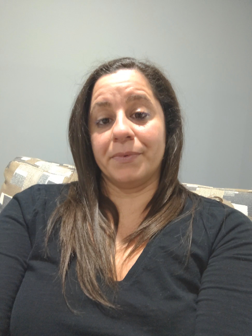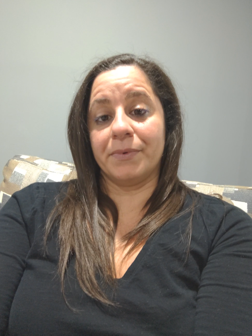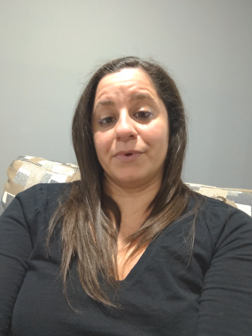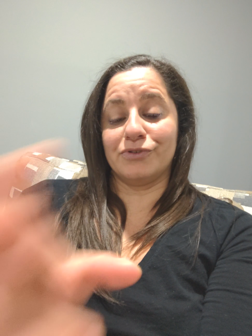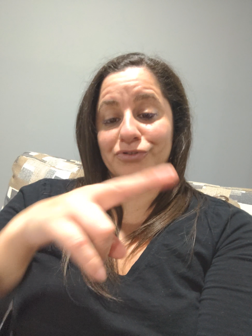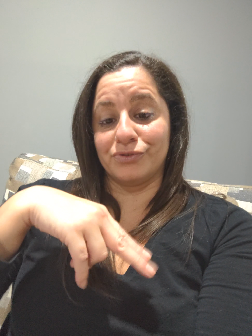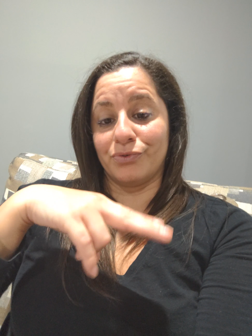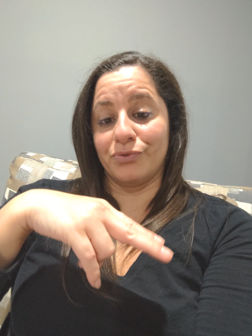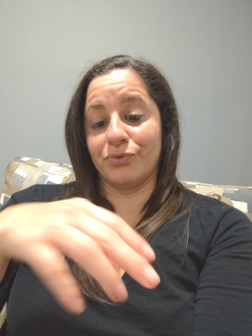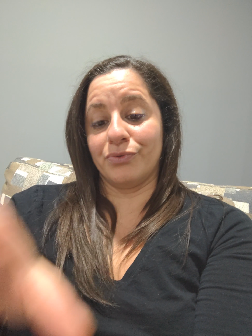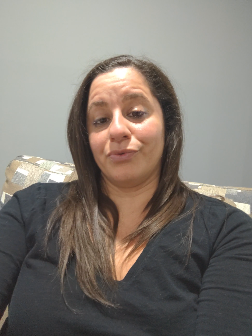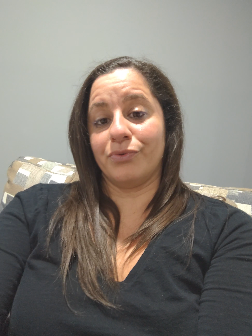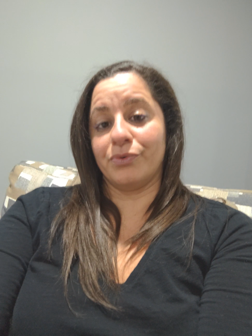chair